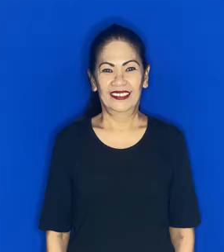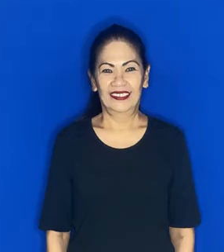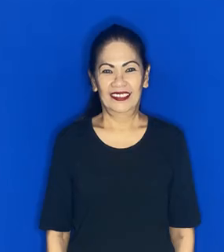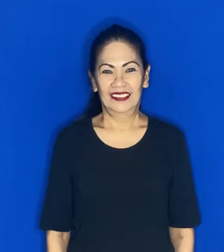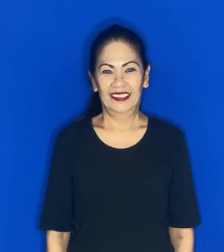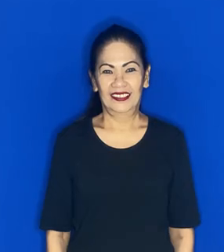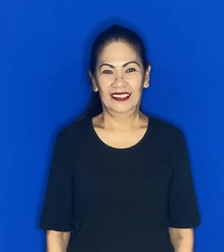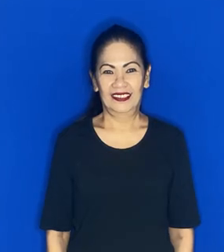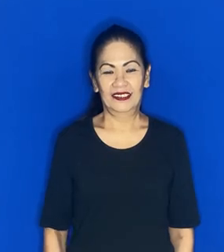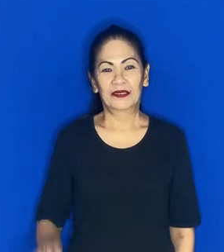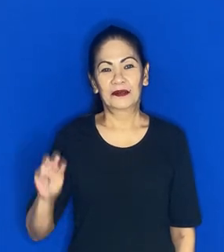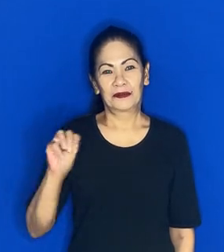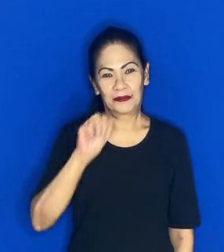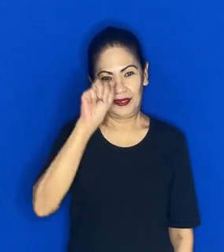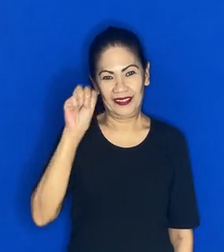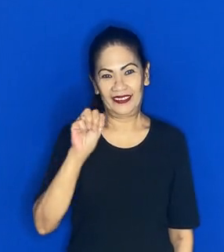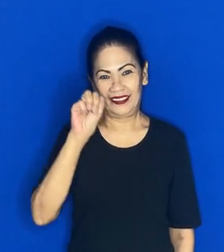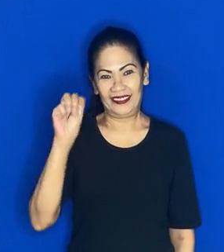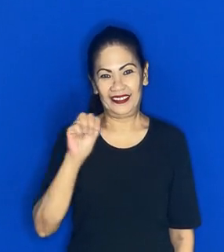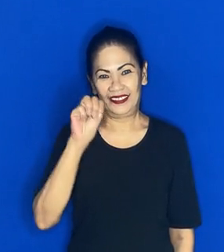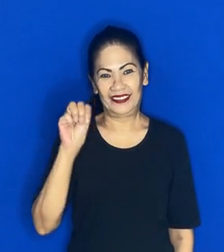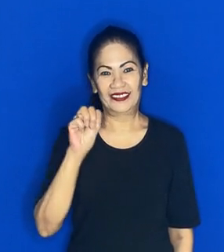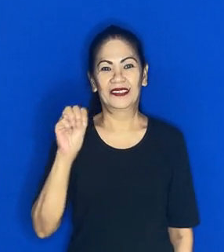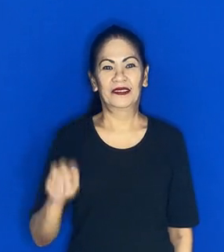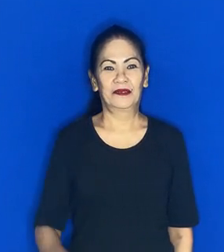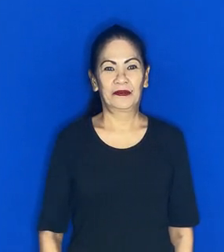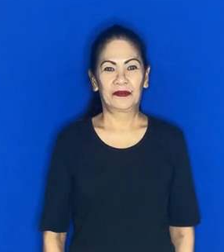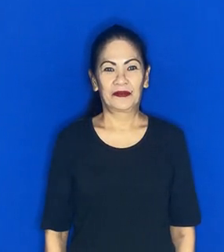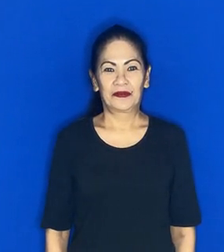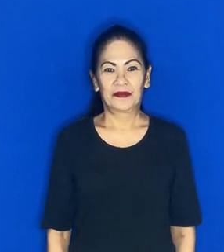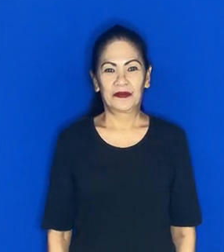monday